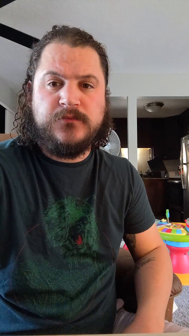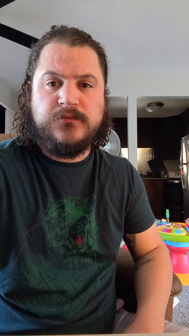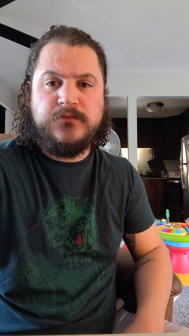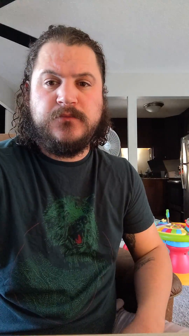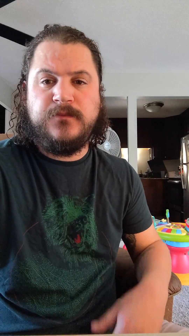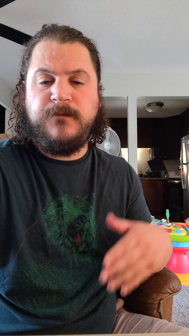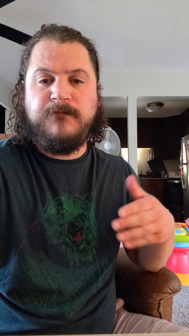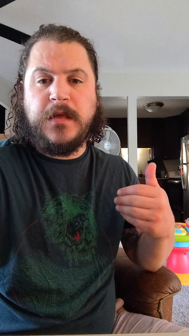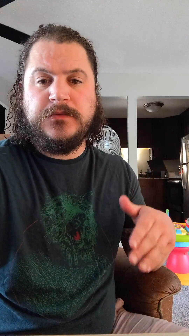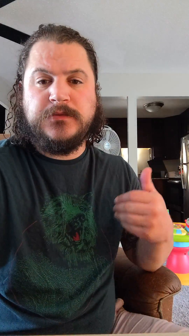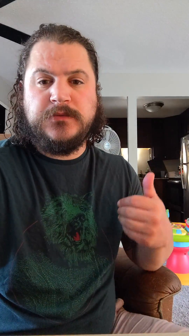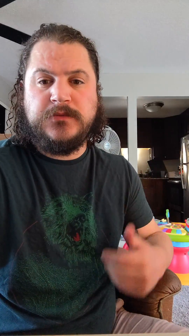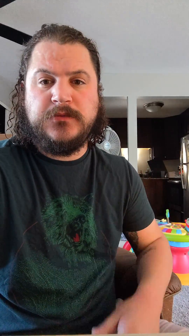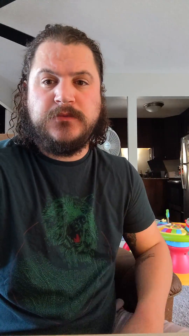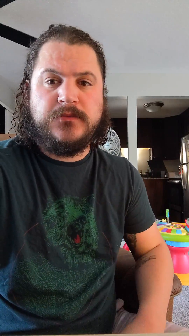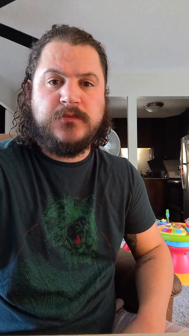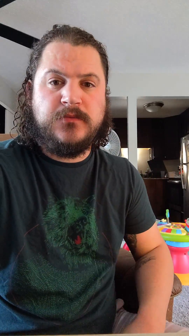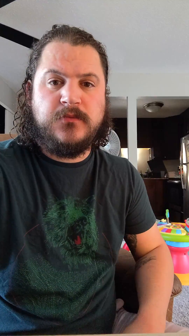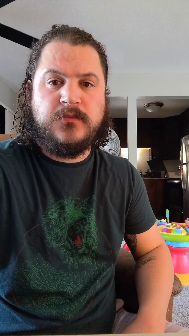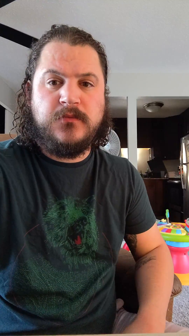pants